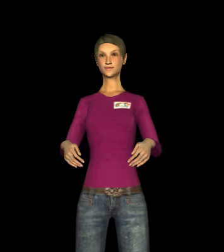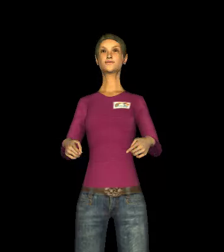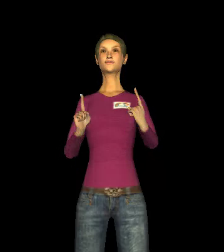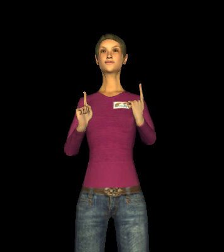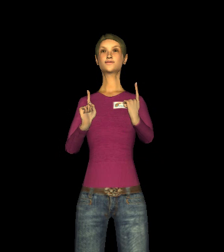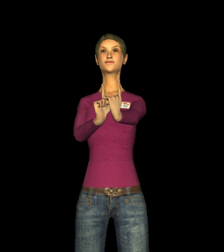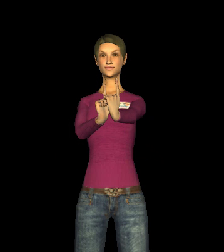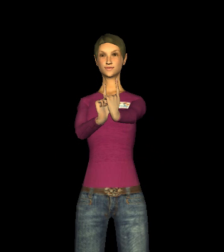يقابل